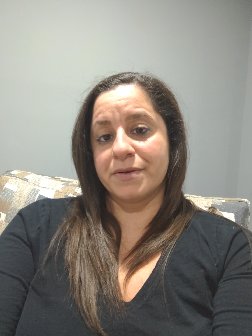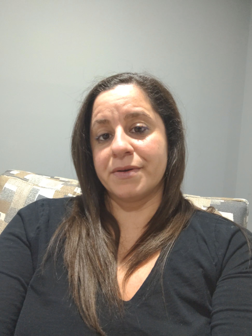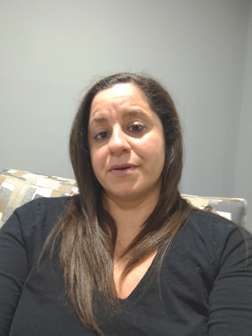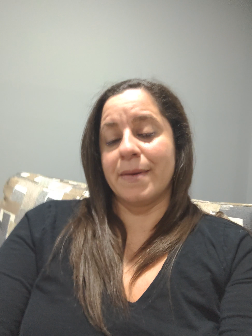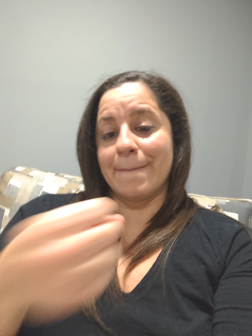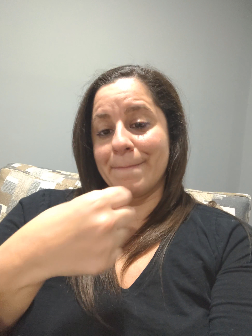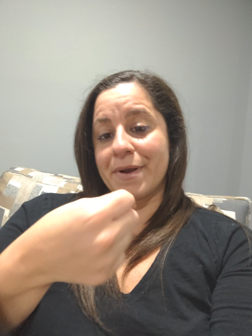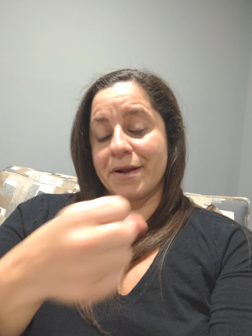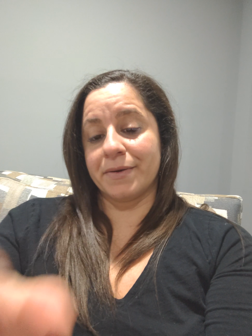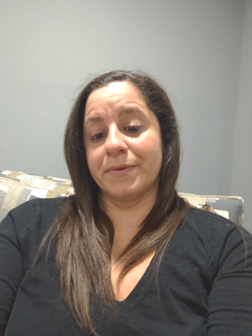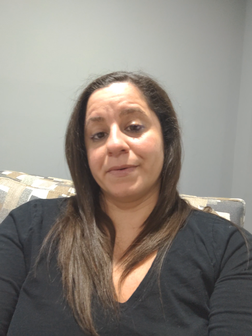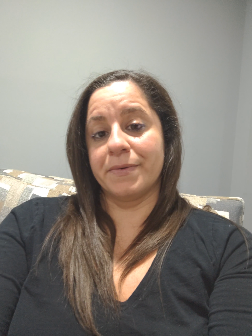make